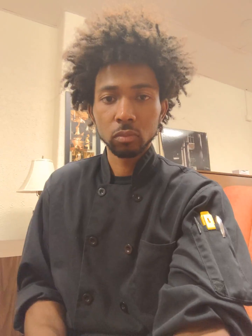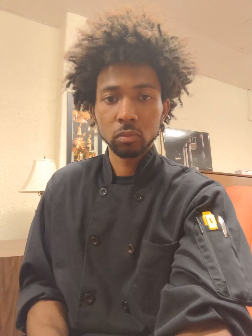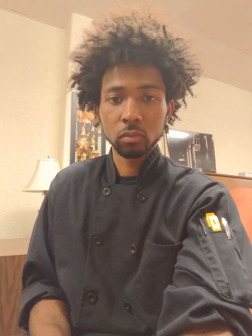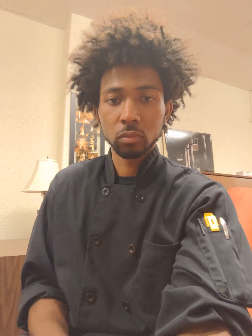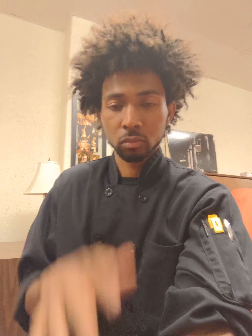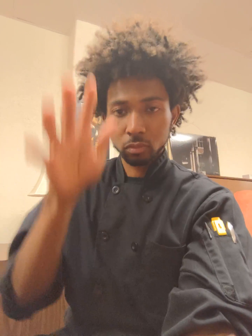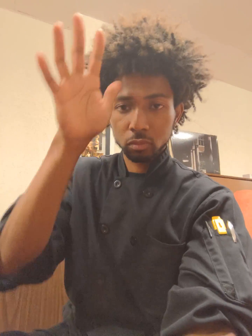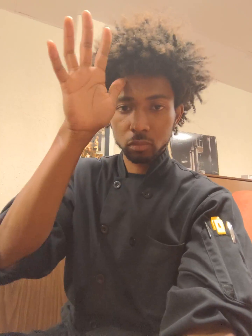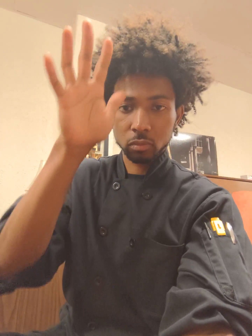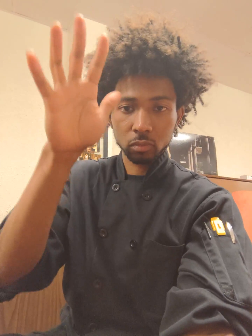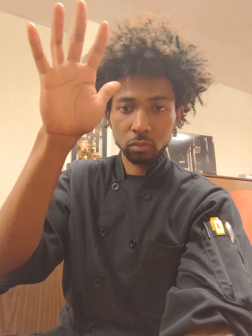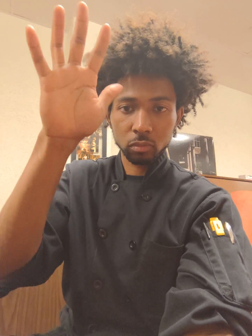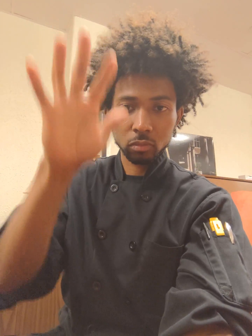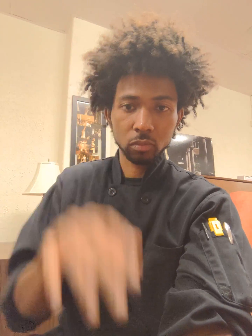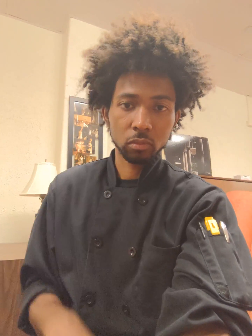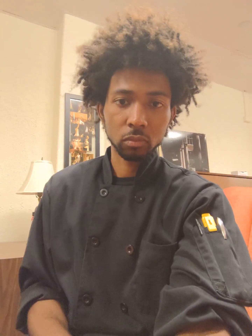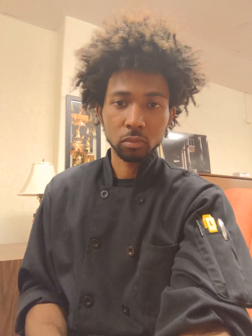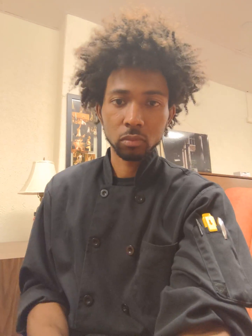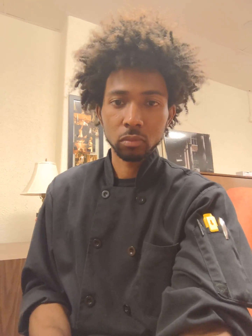deer